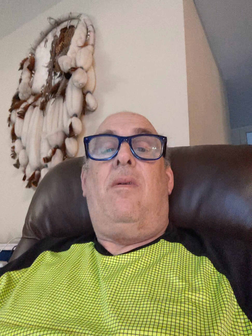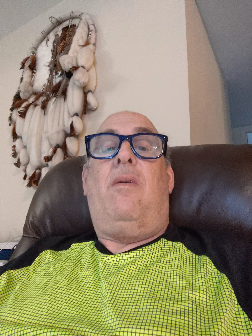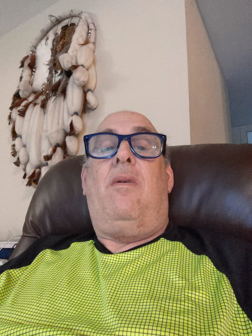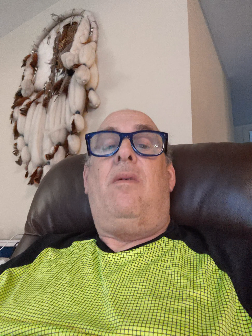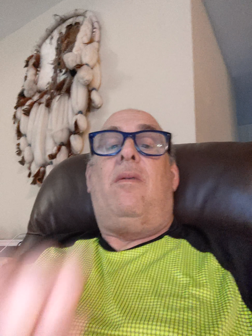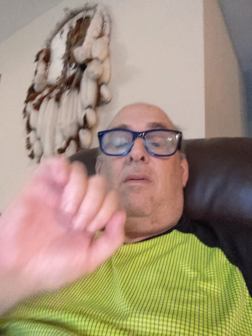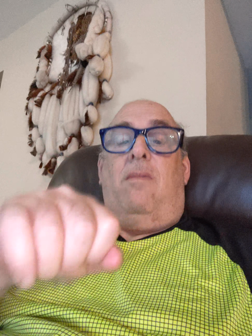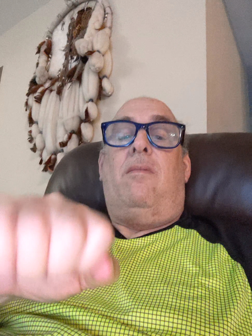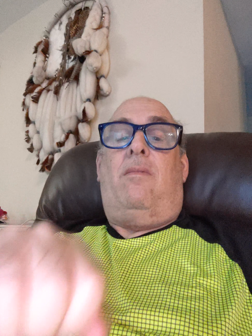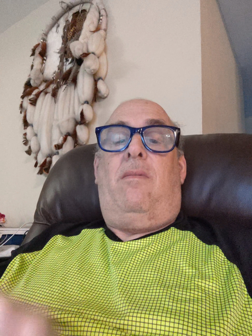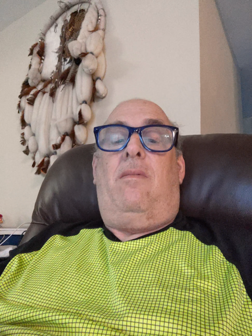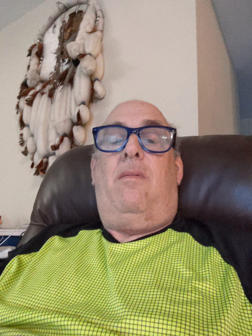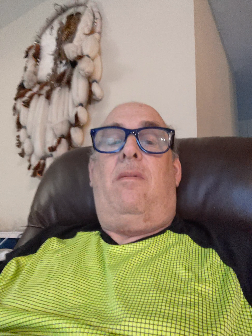yes